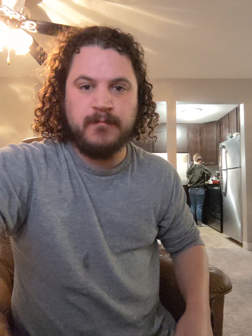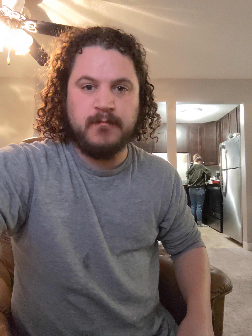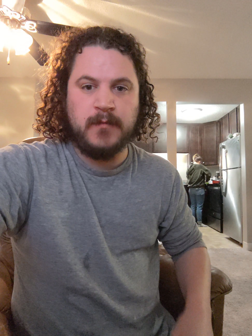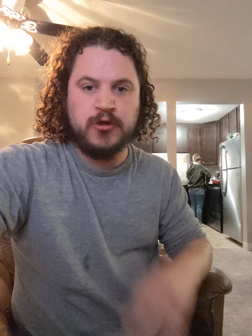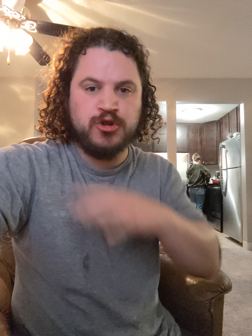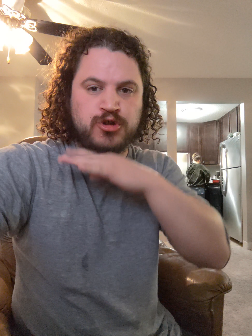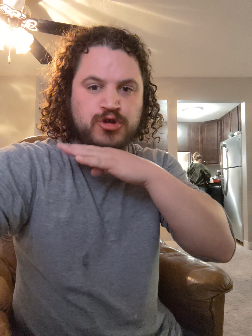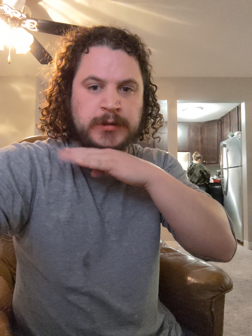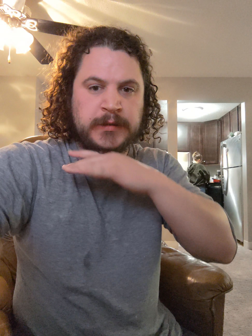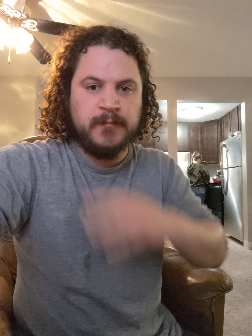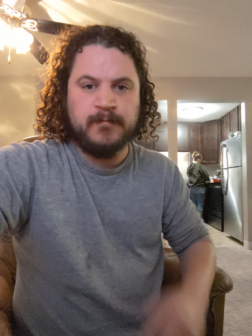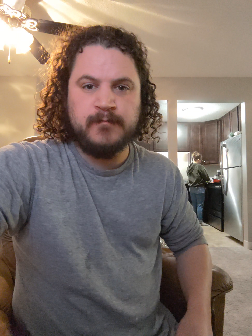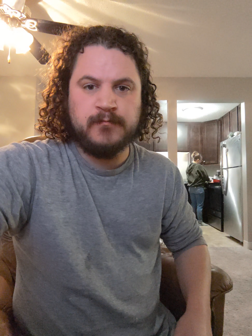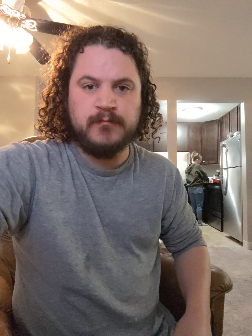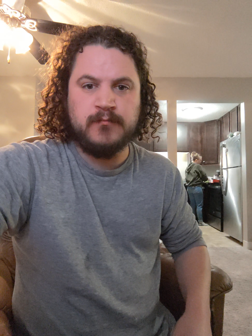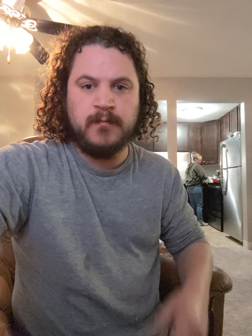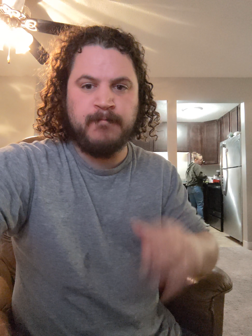dirty